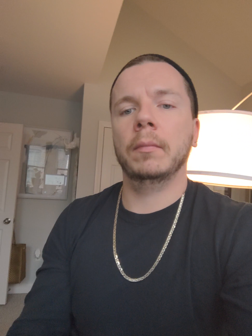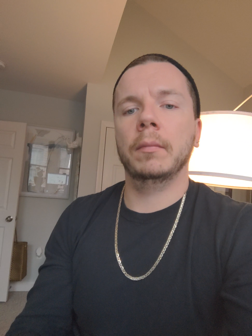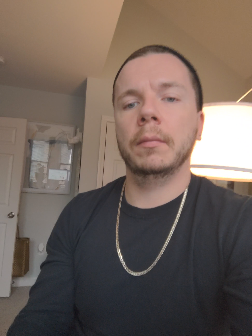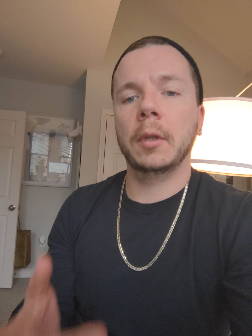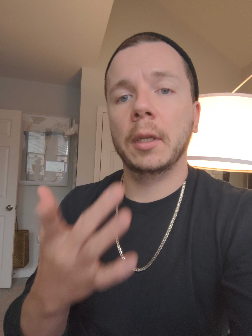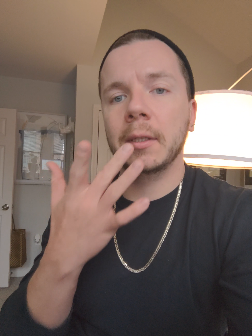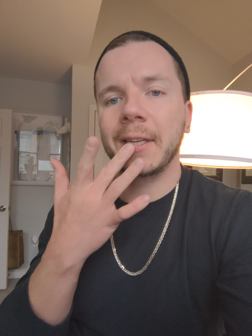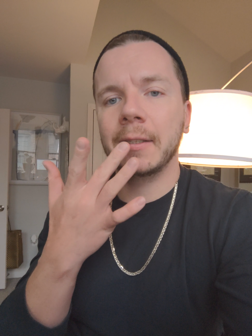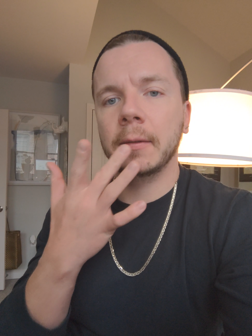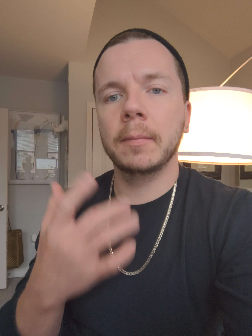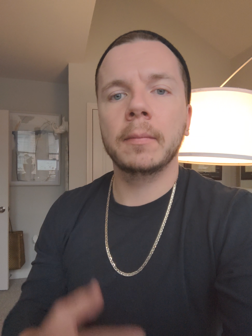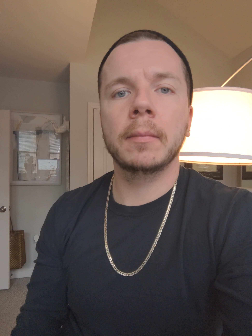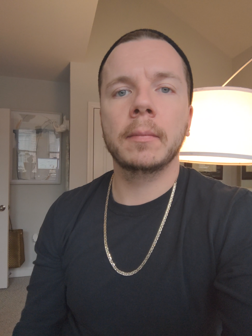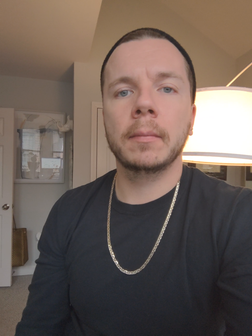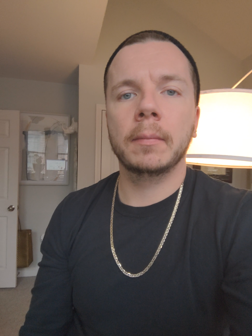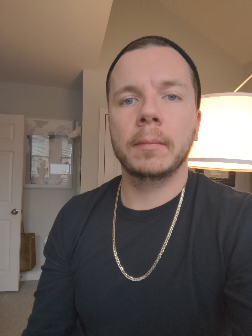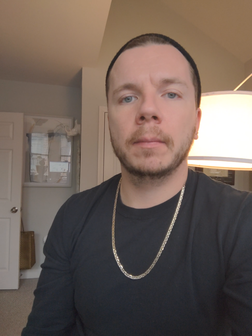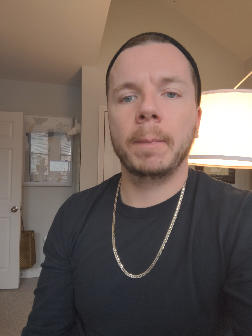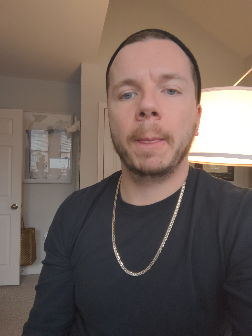taste